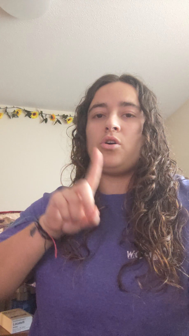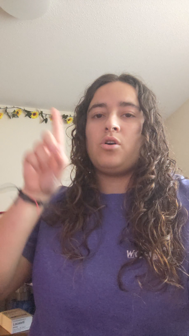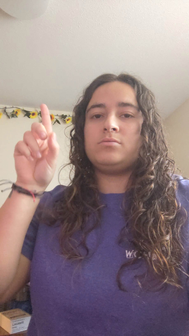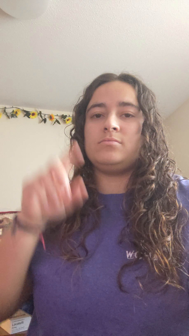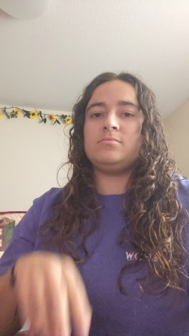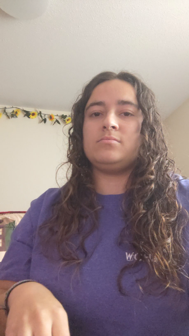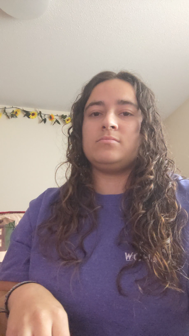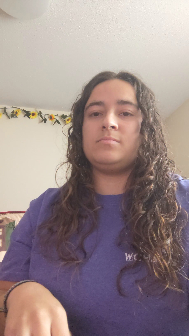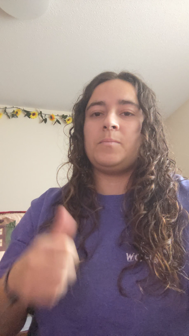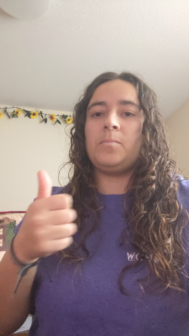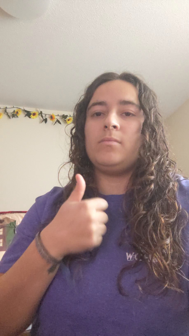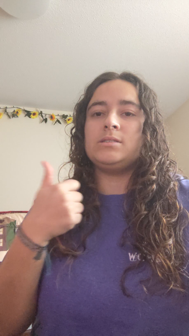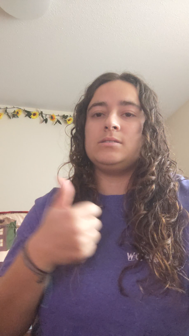basement